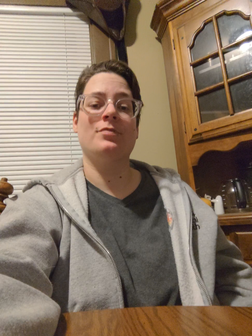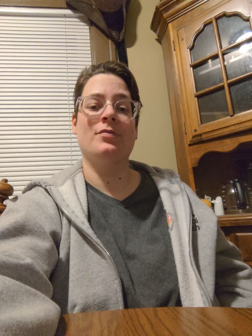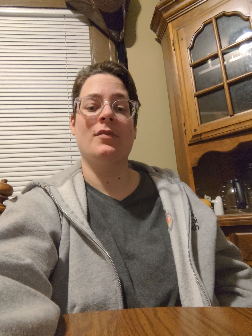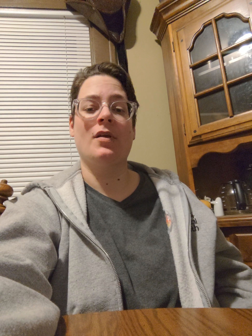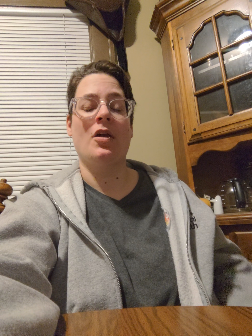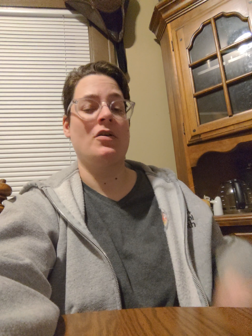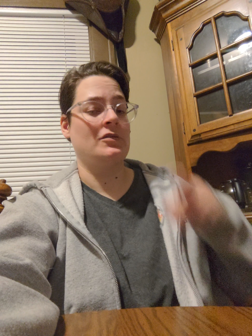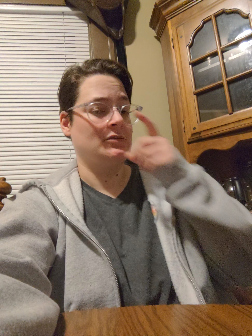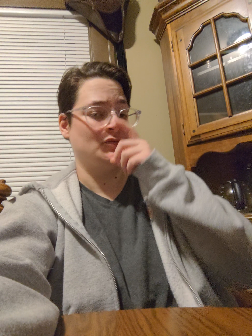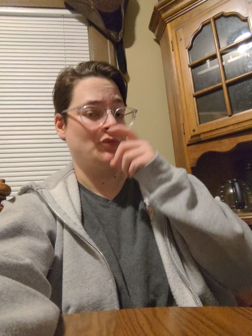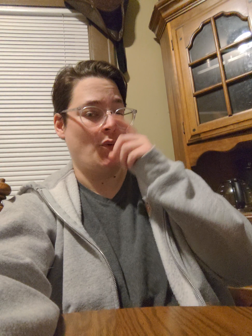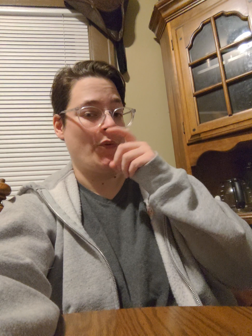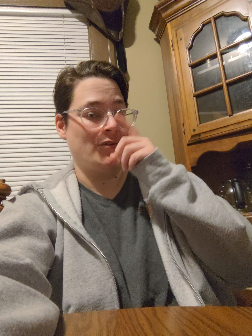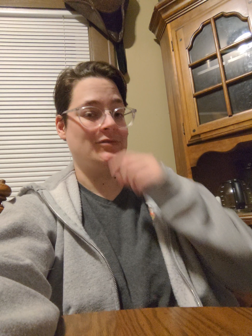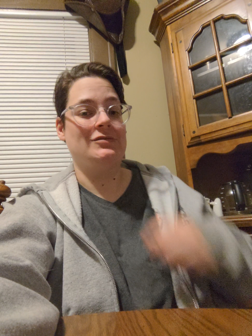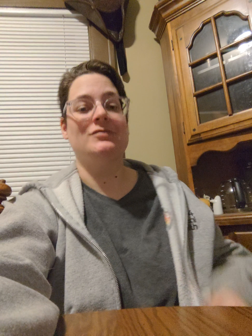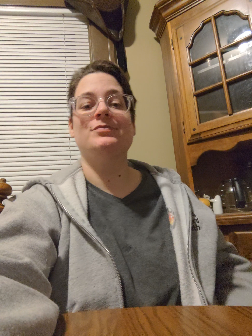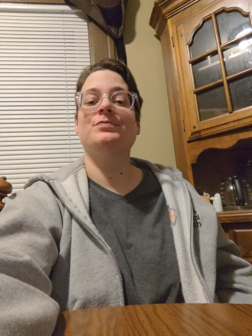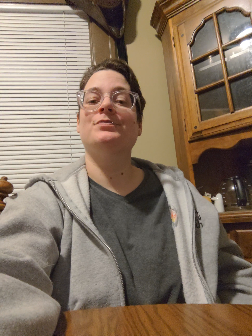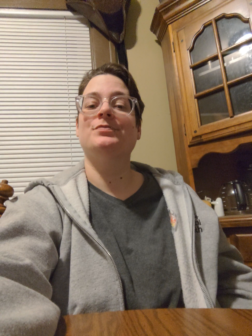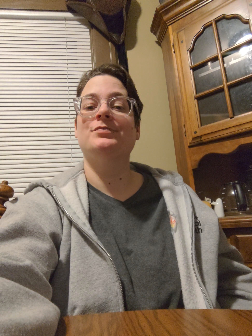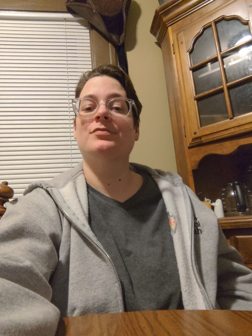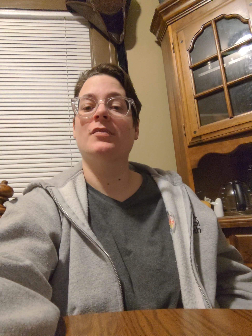doll